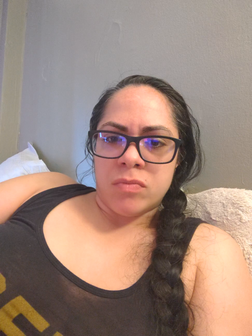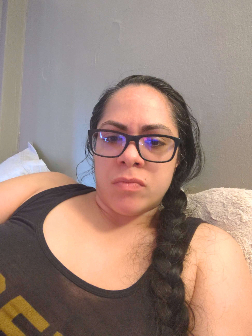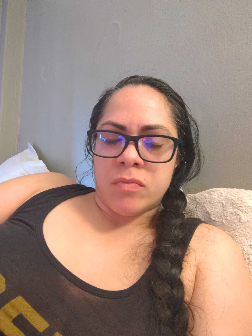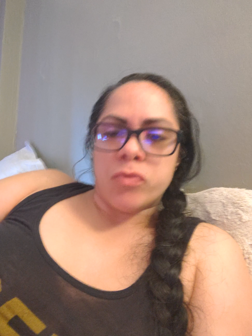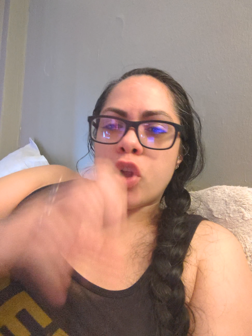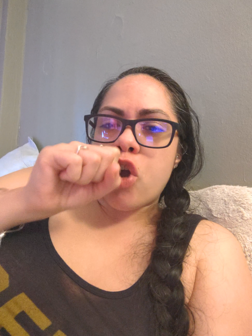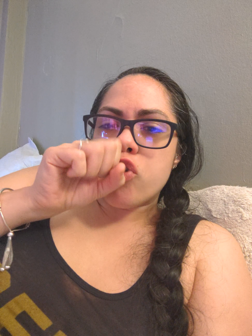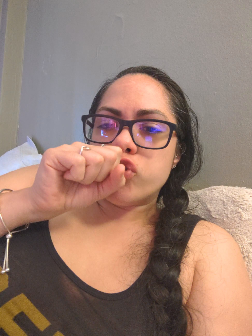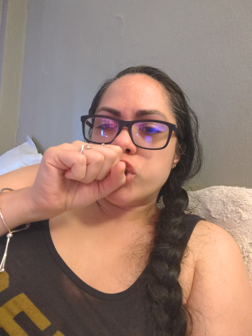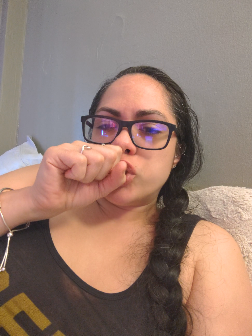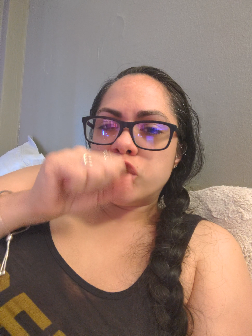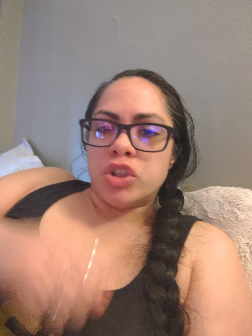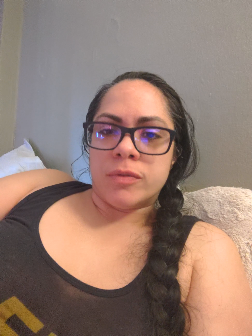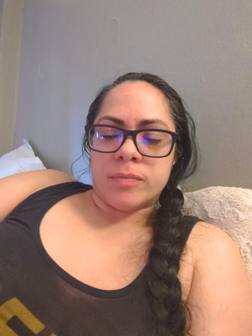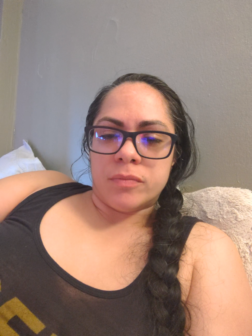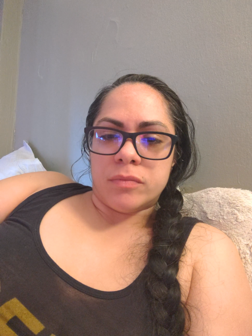orange